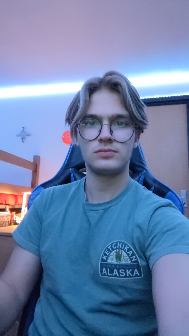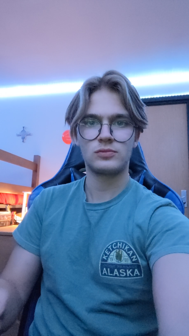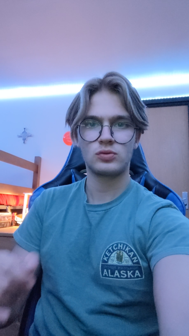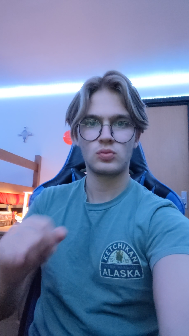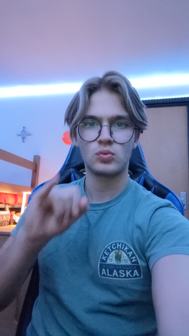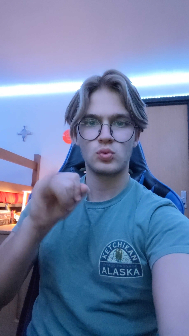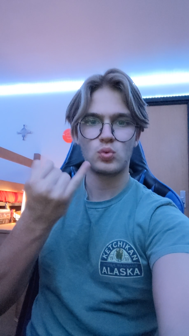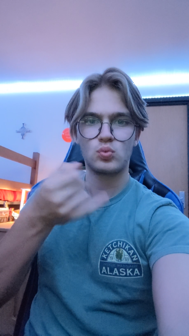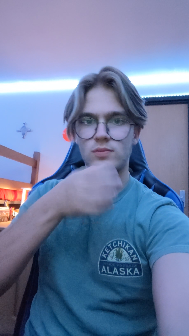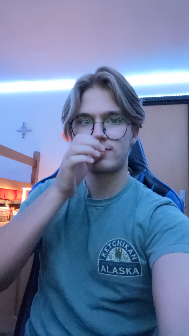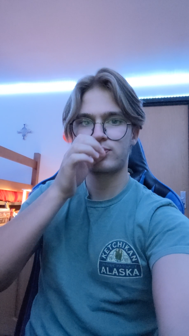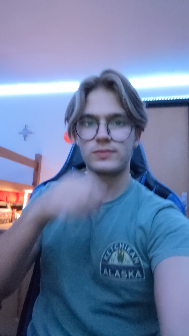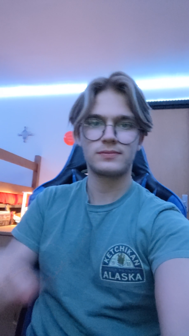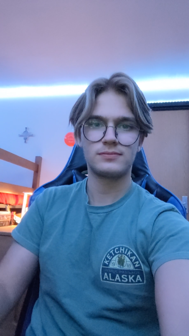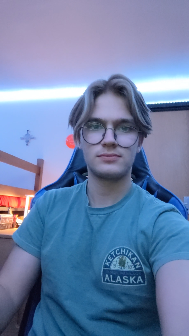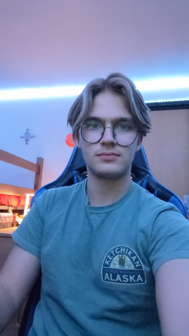juice